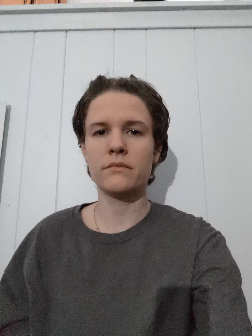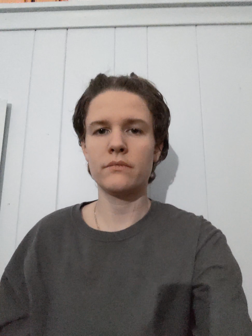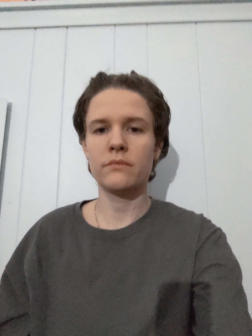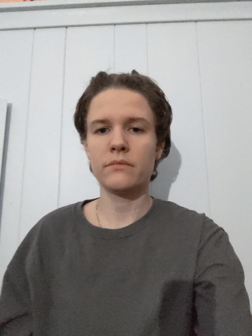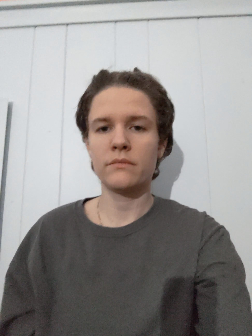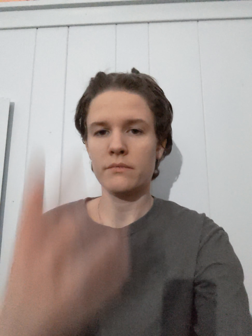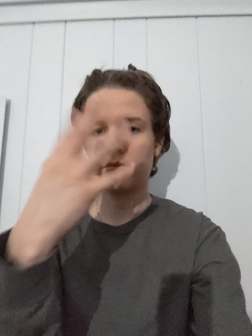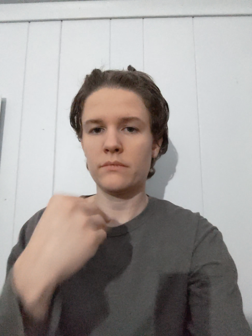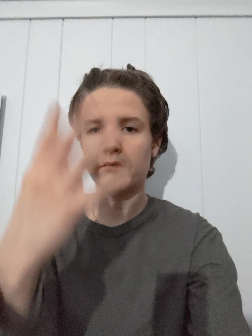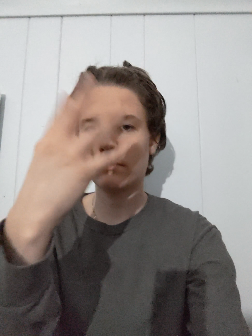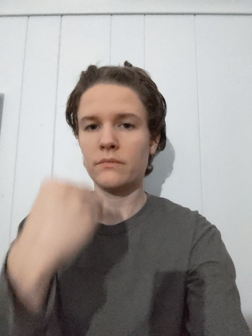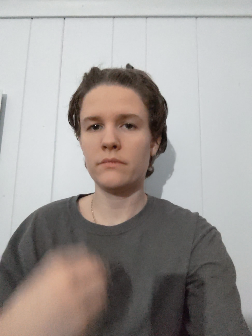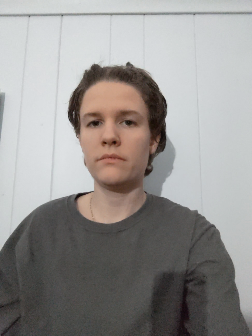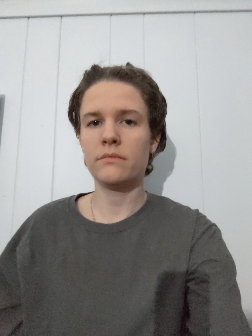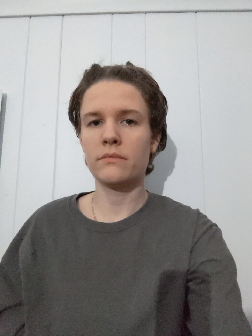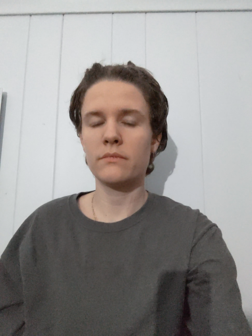sleepy